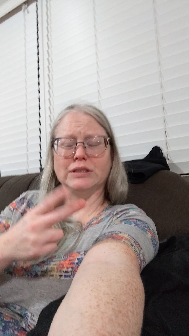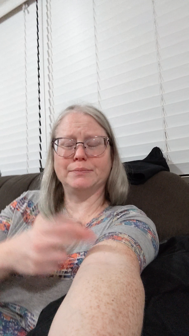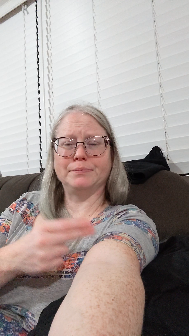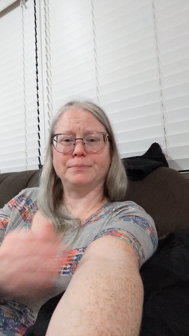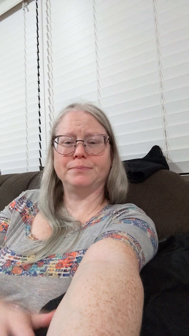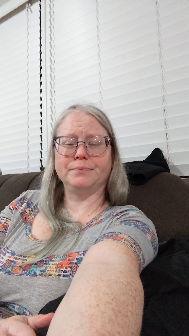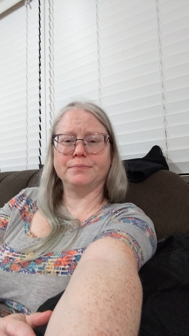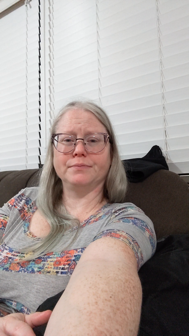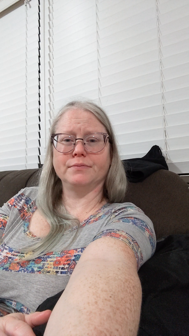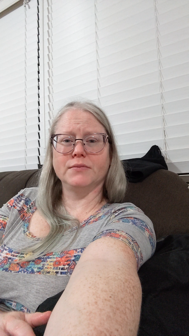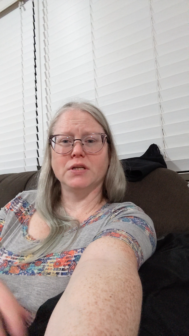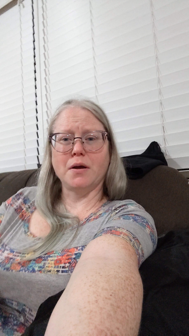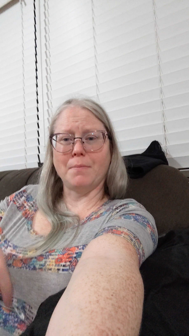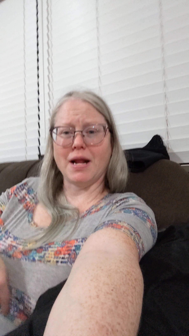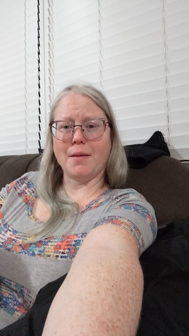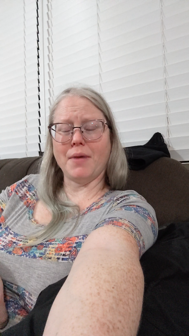belly button